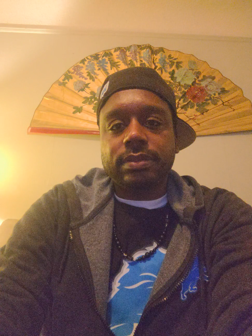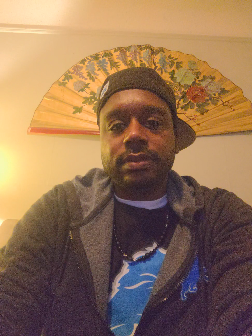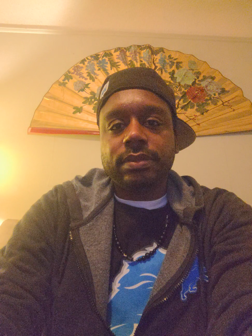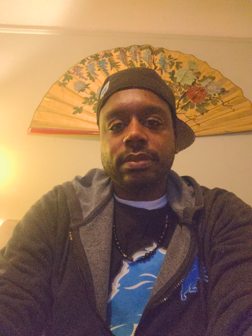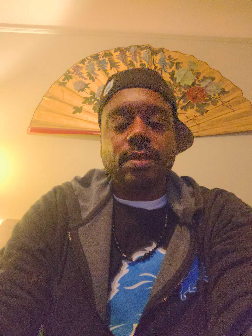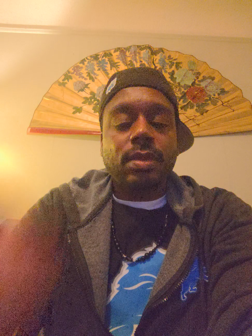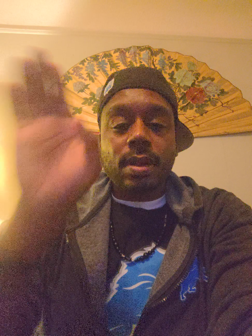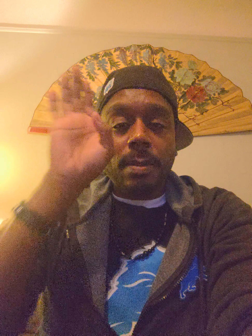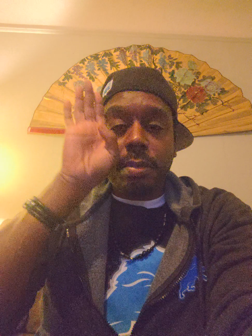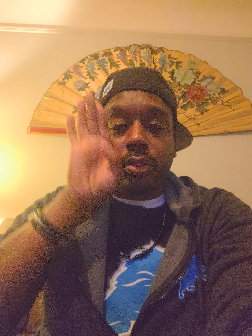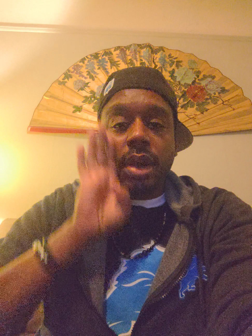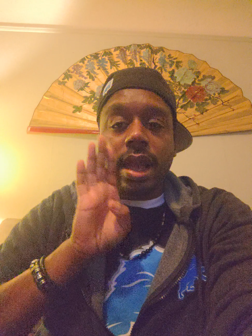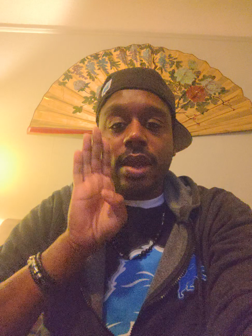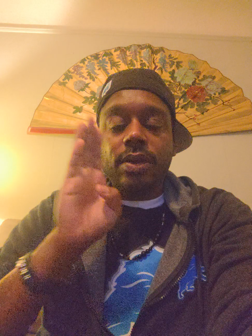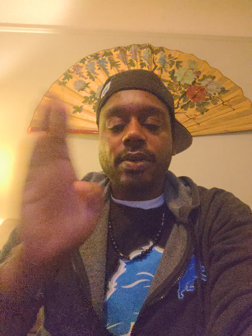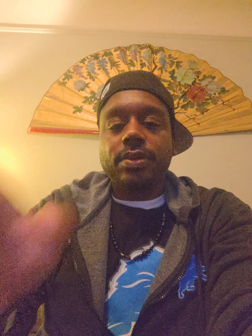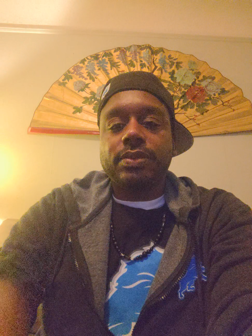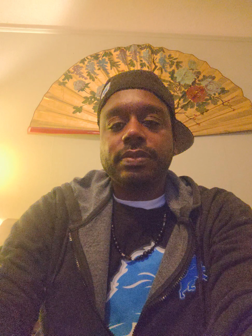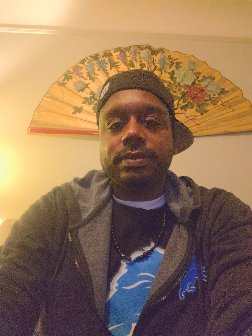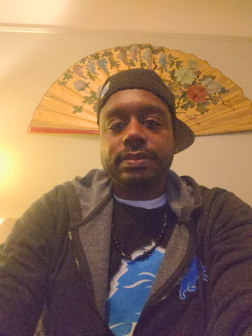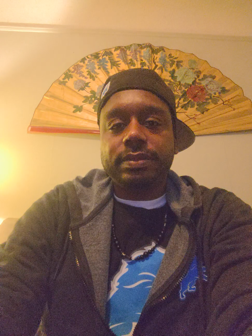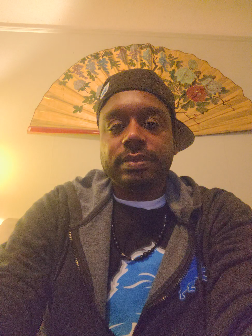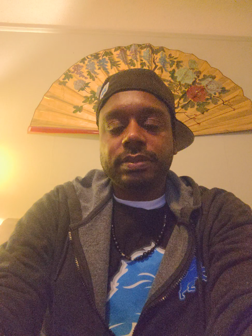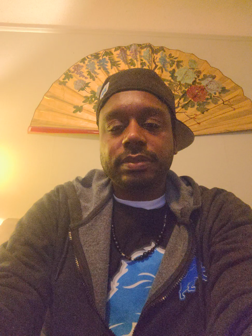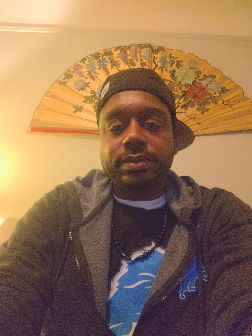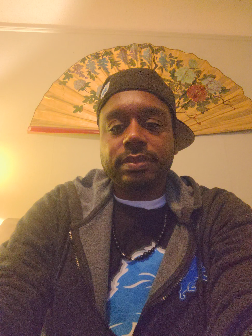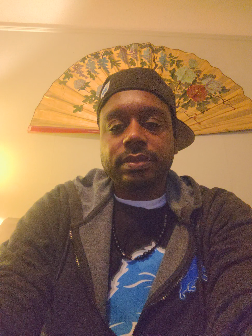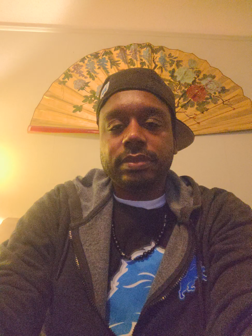brown